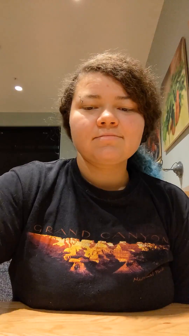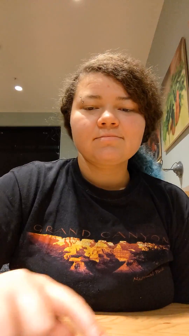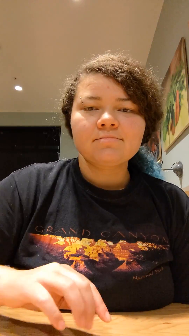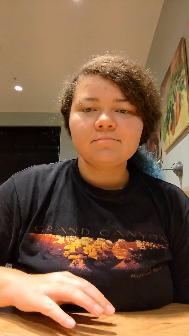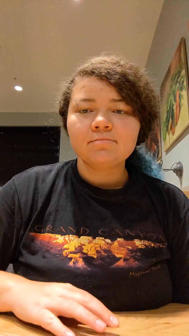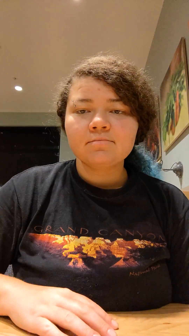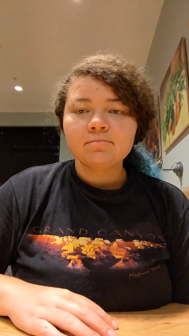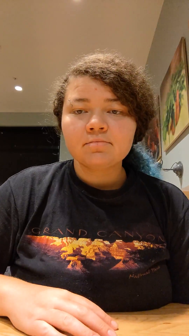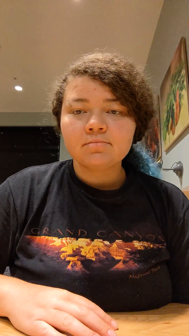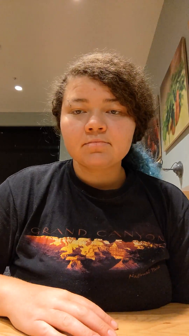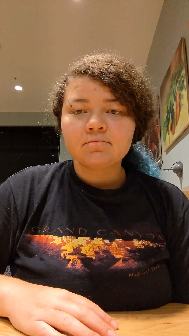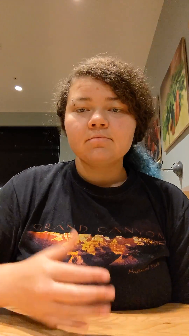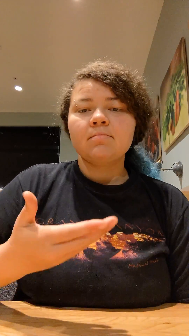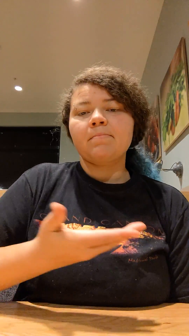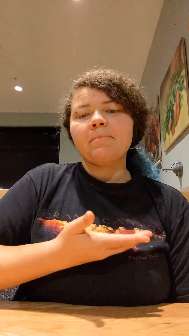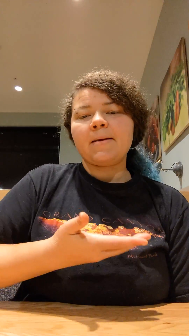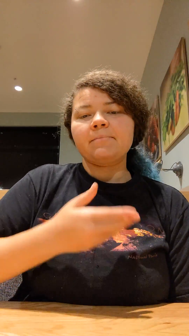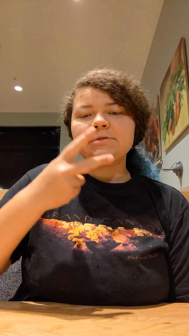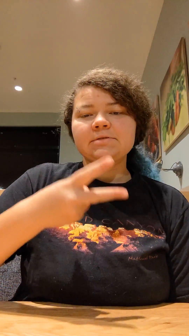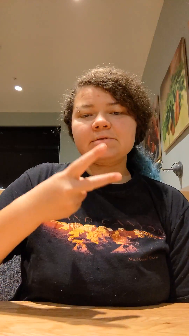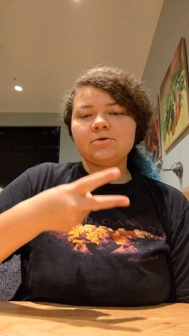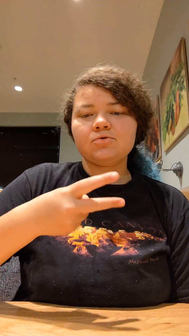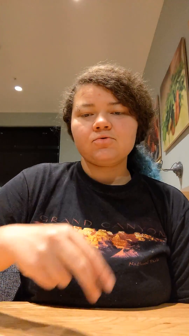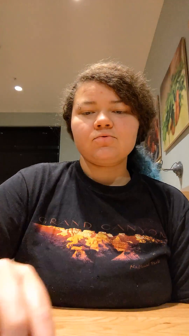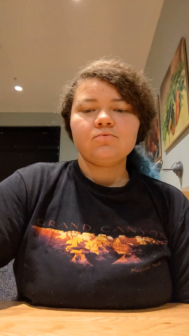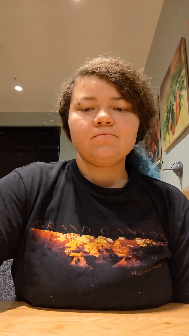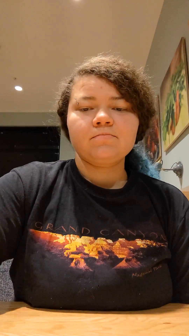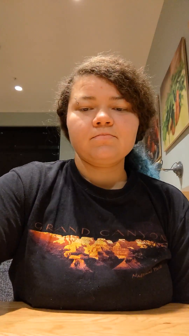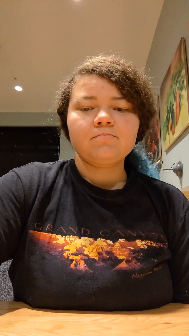babysitter